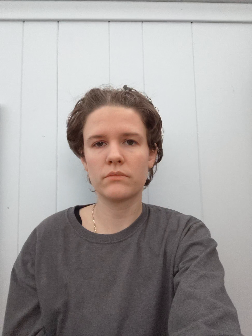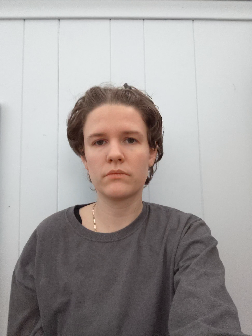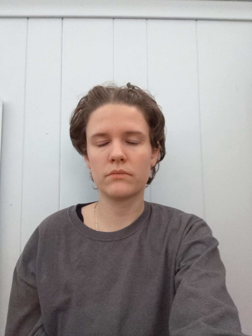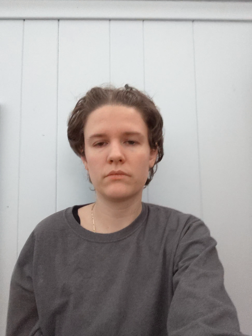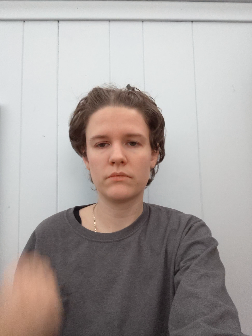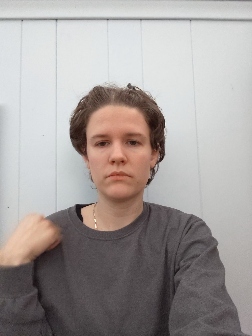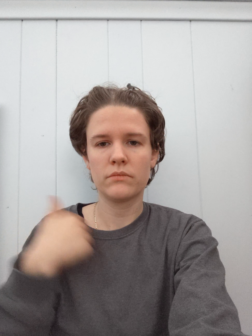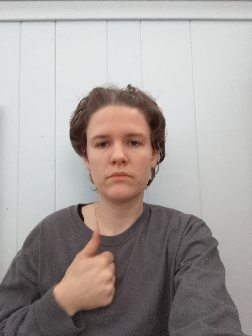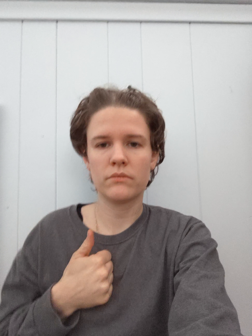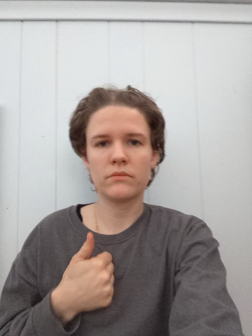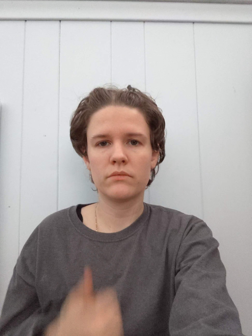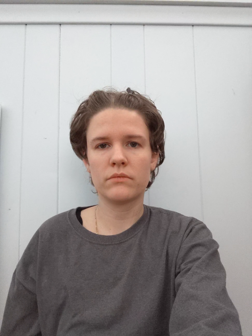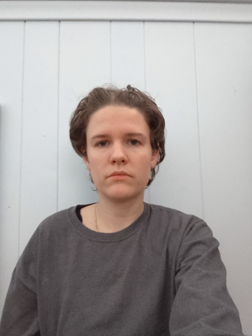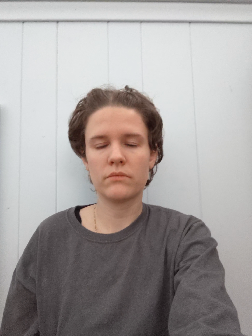jacket